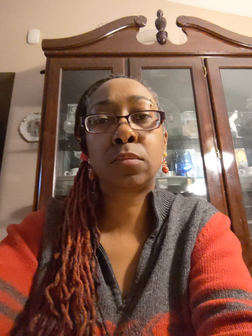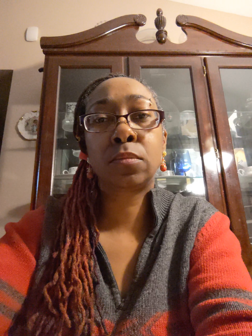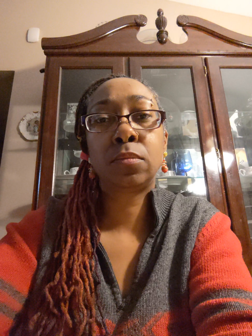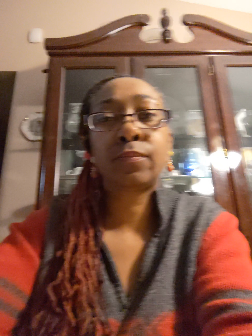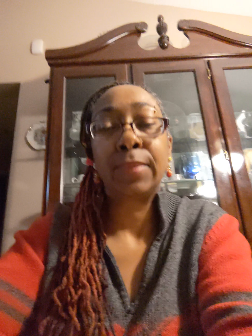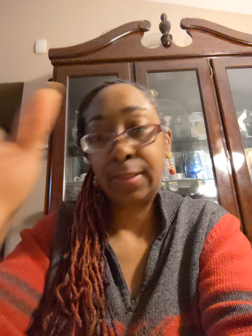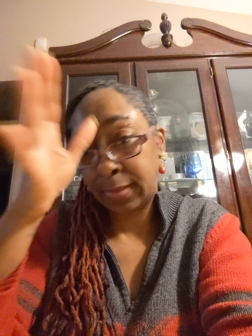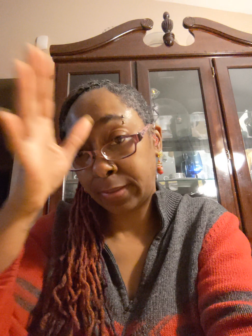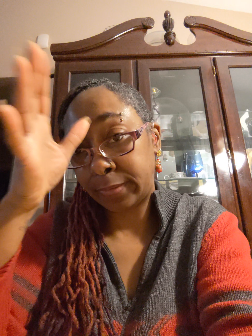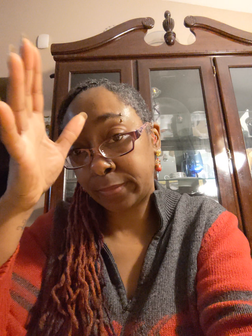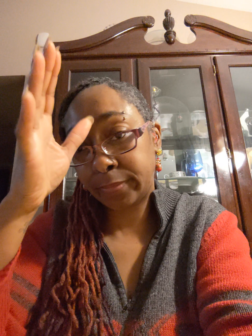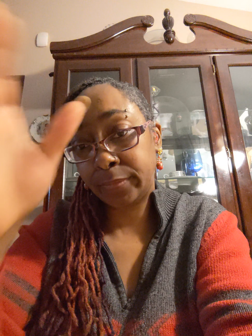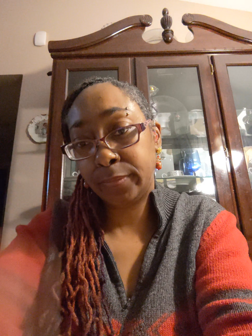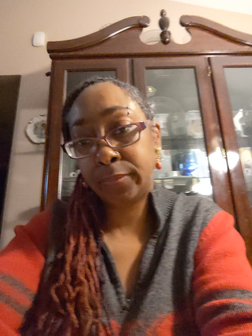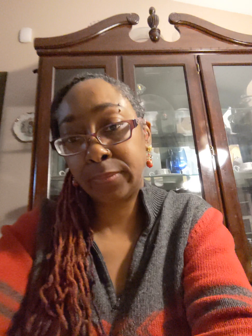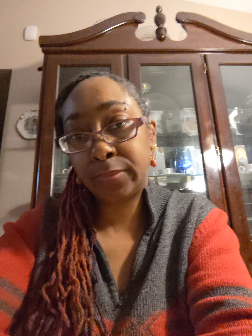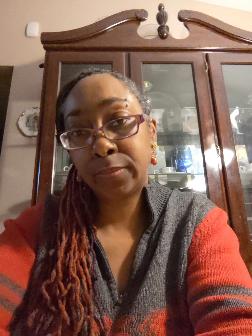dad